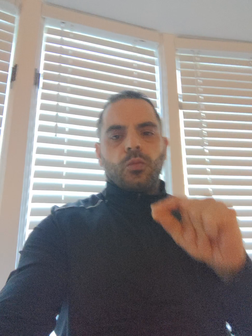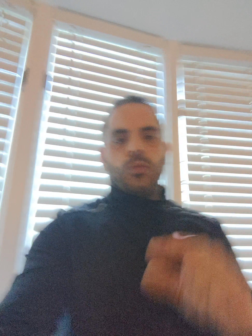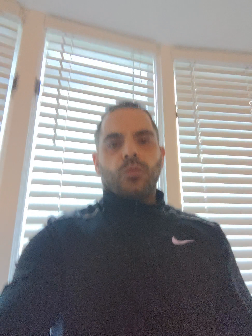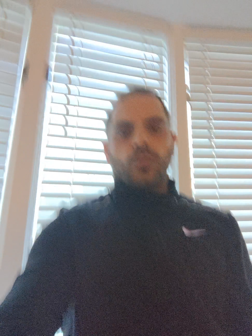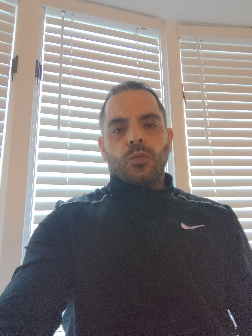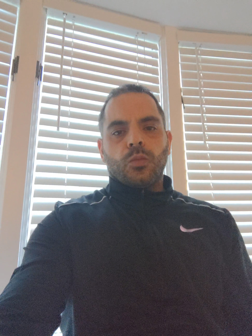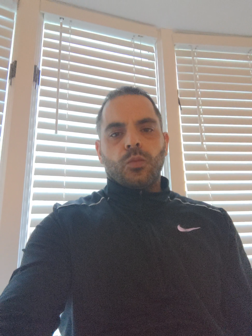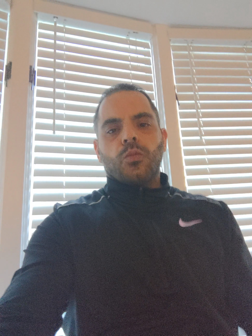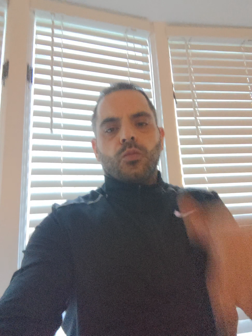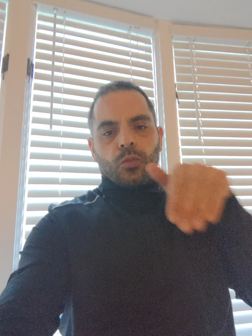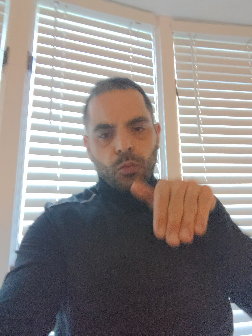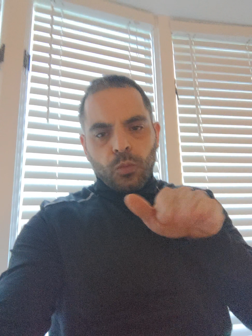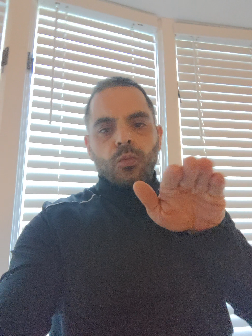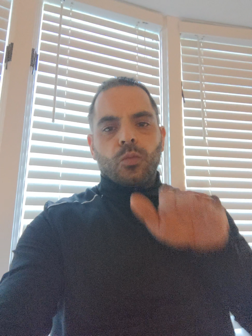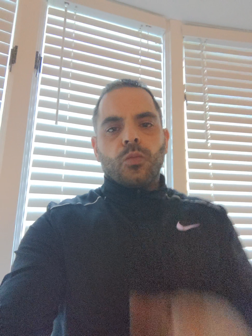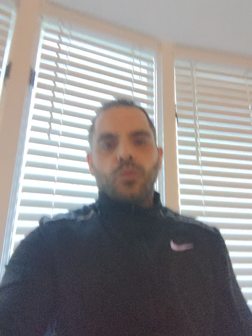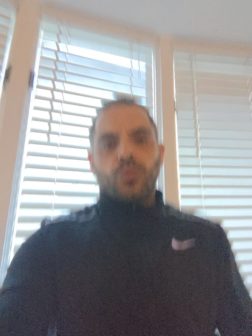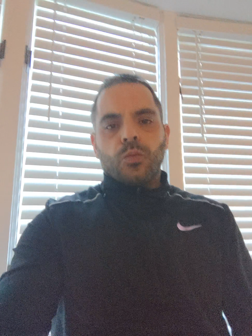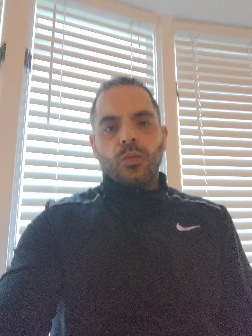into